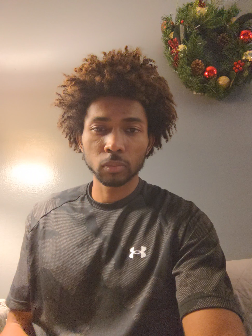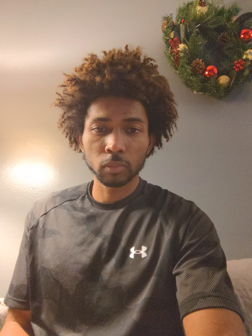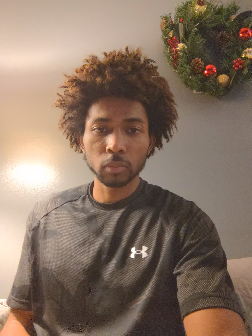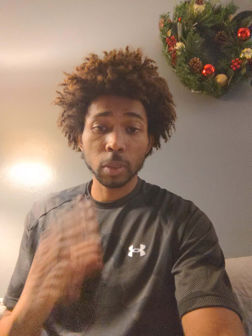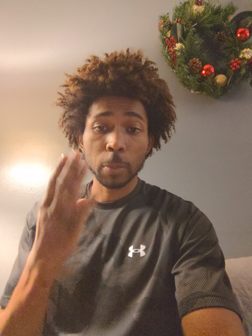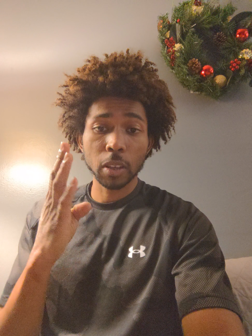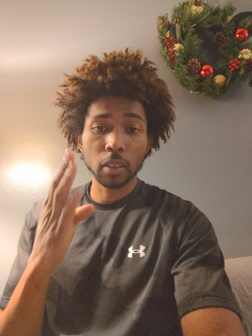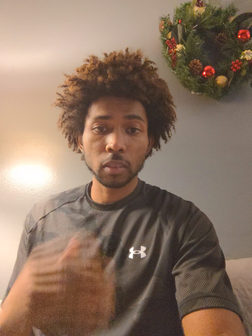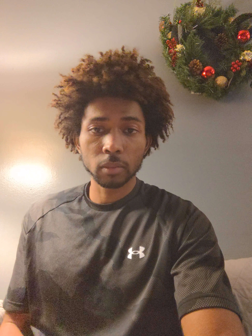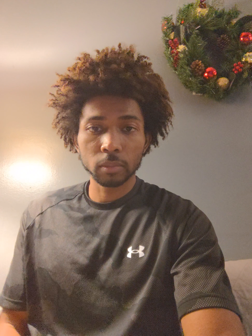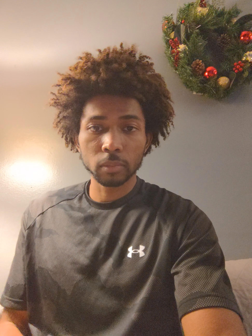blue